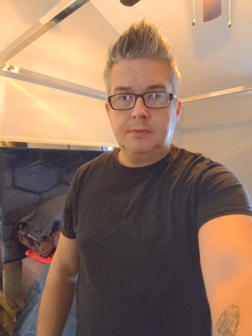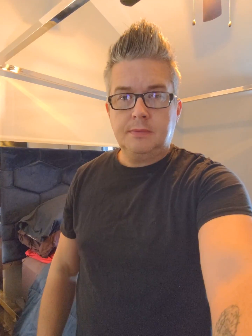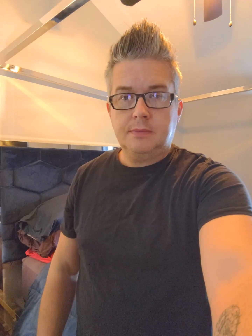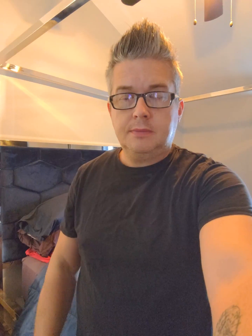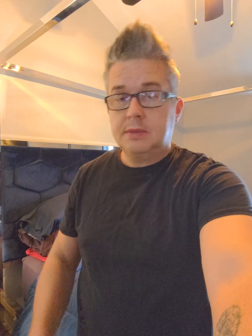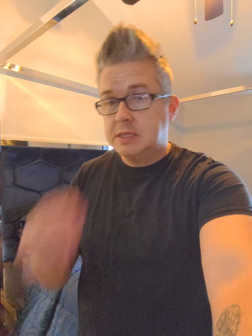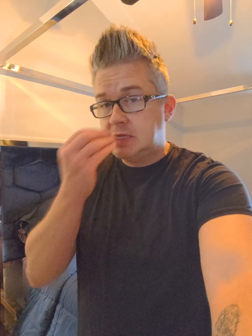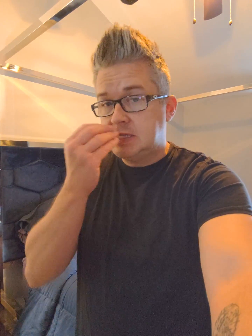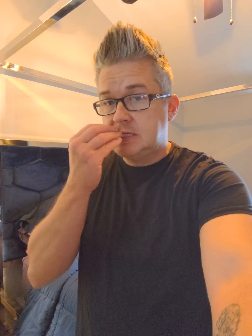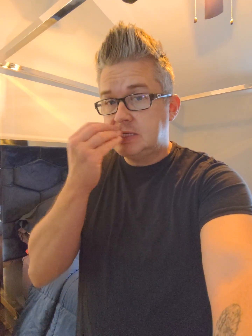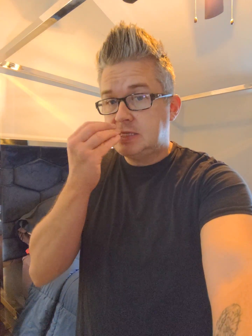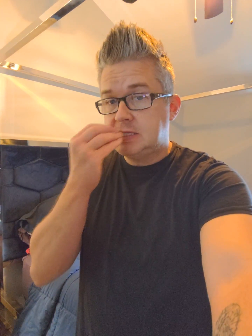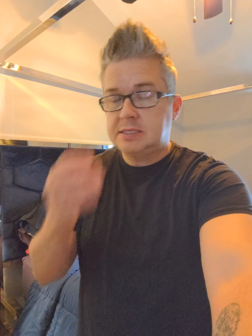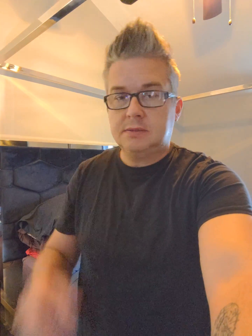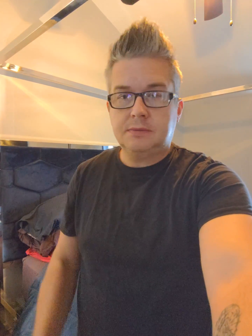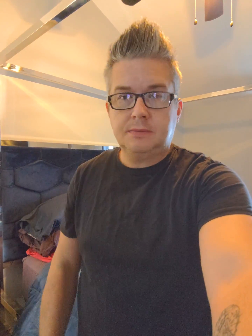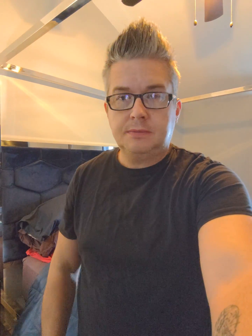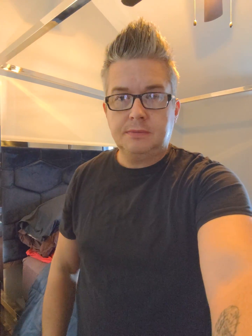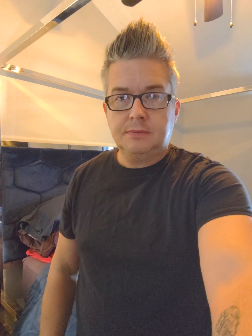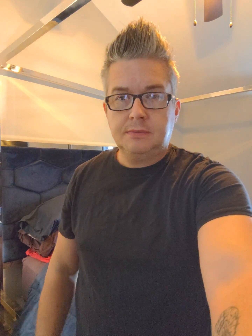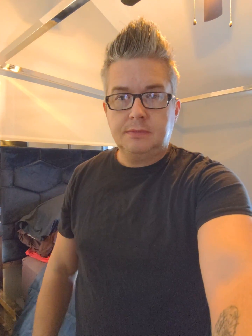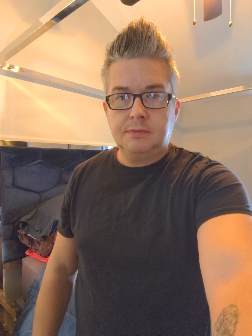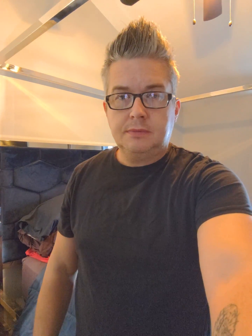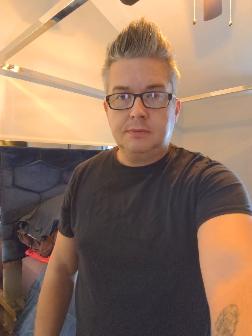eat